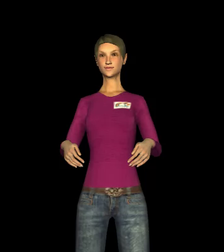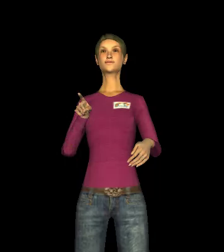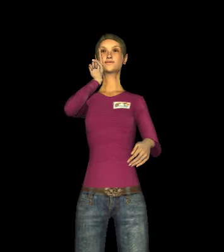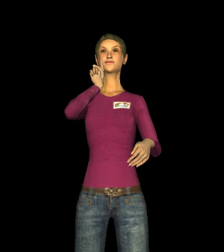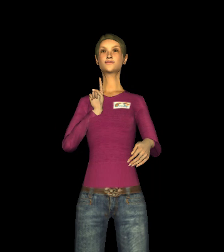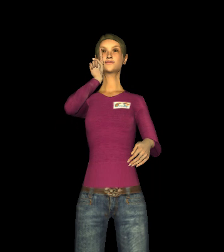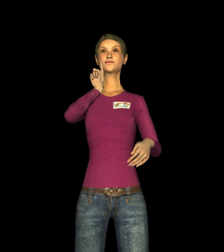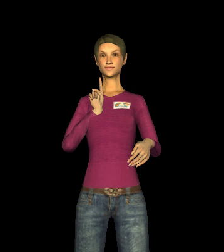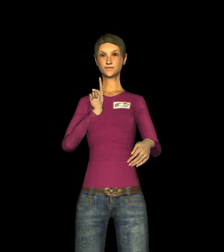بنت